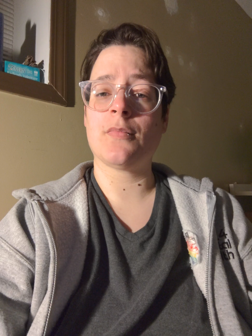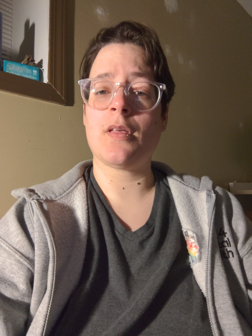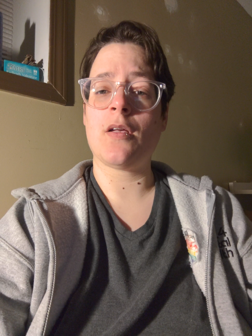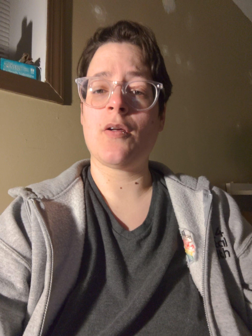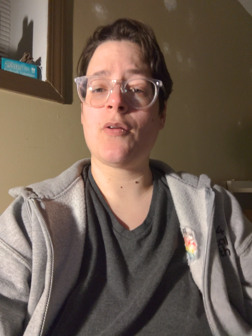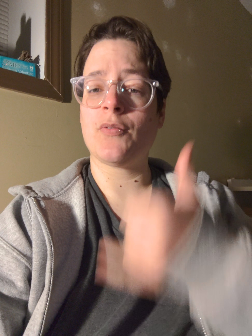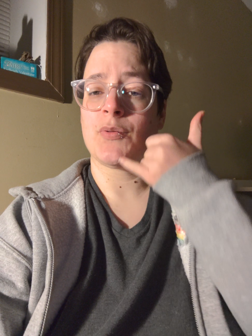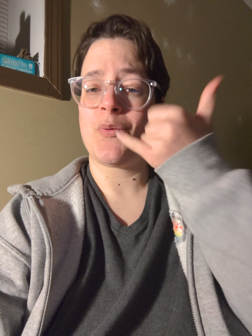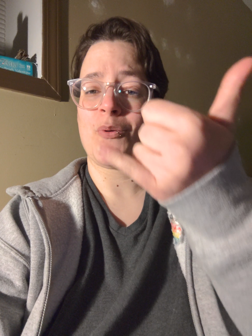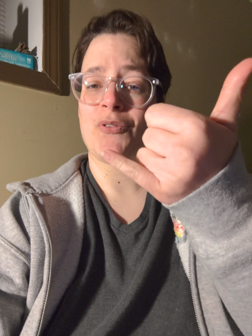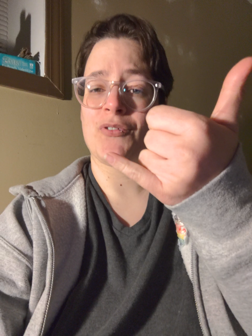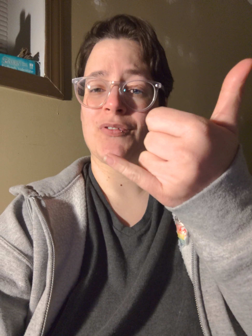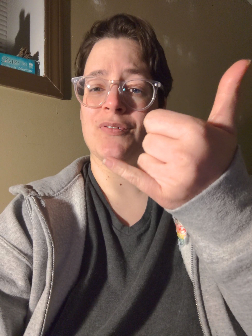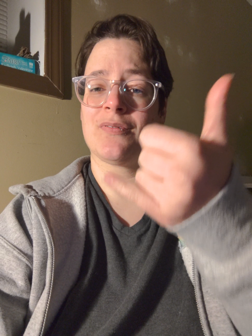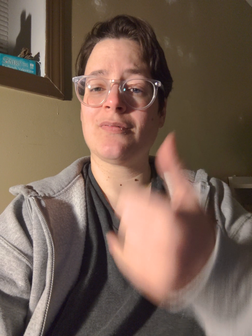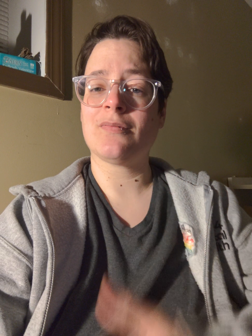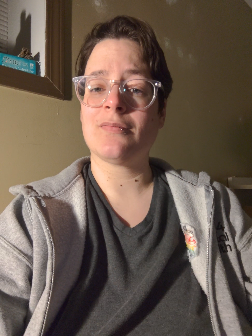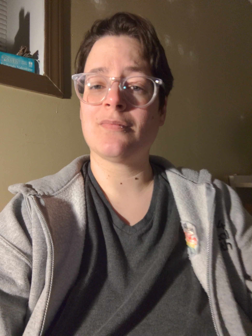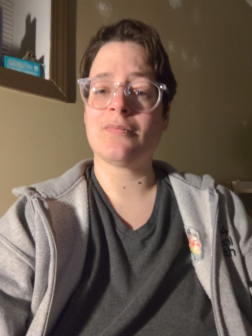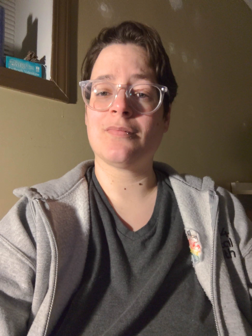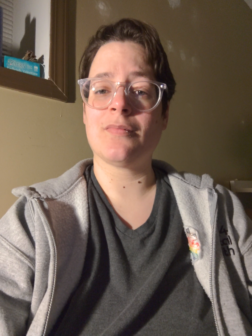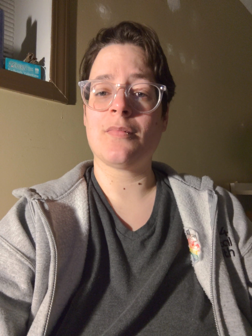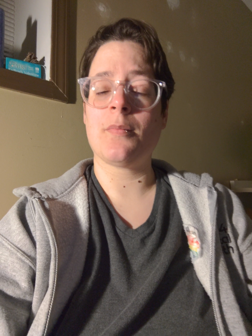call on the phone